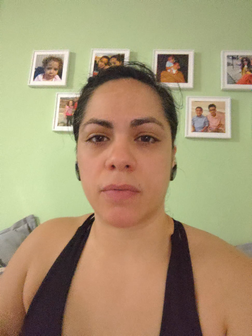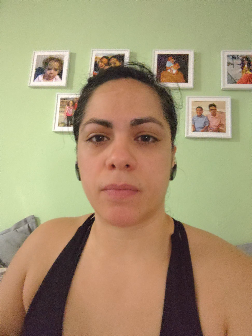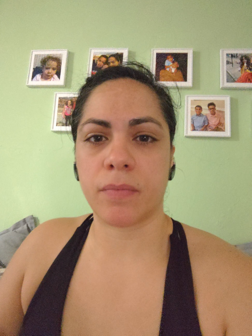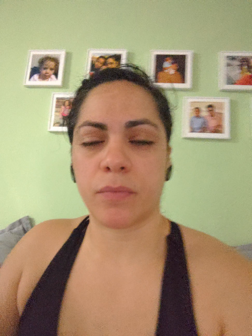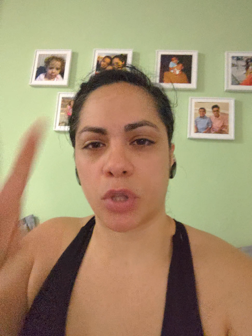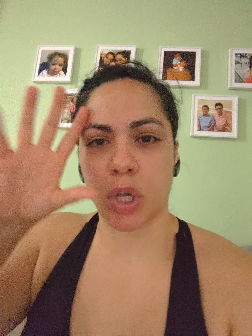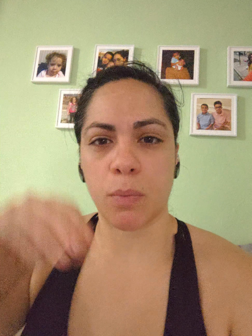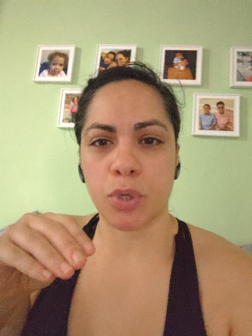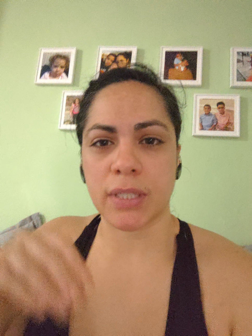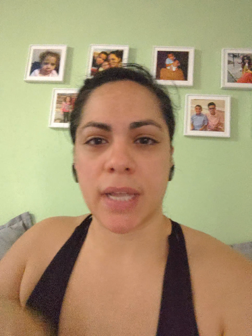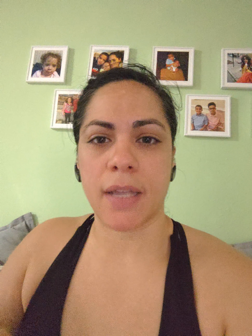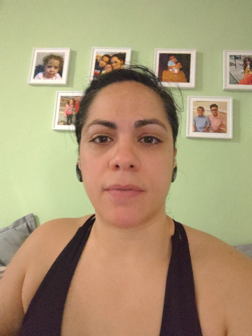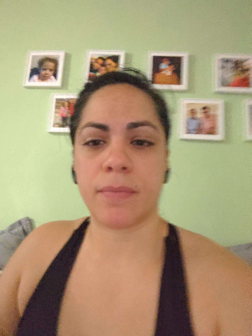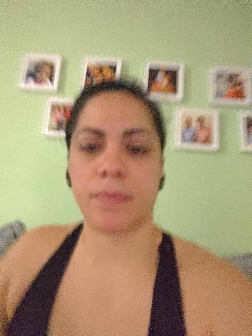pretend